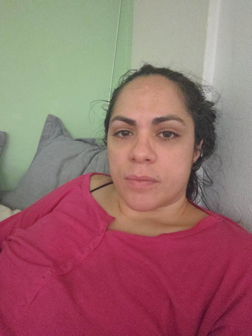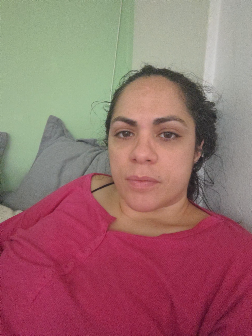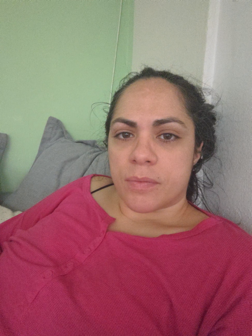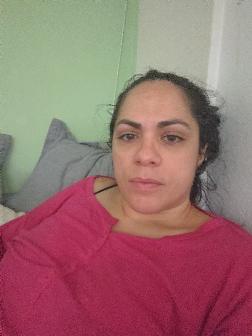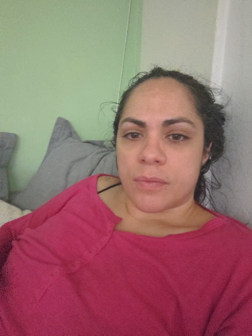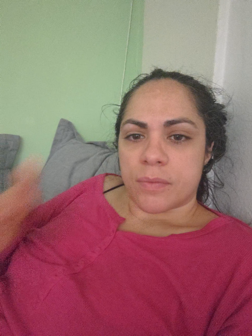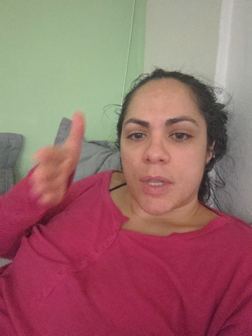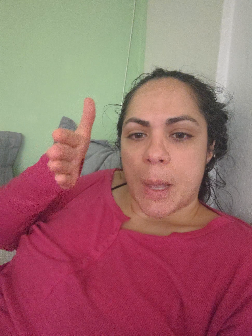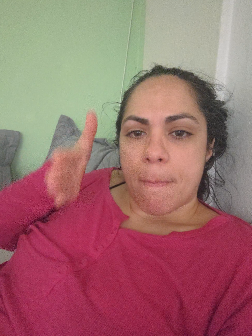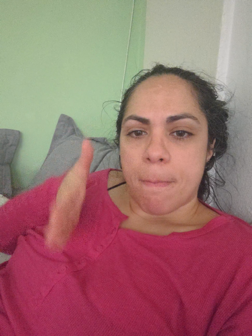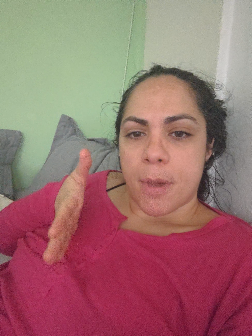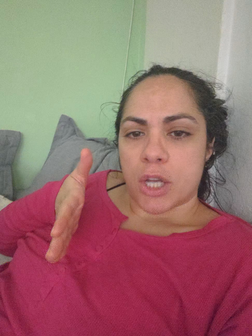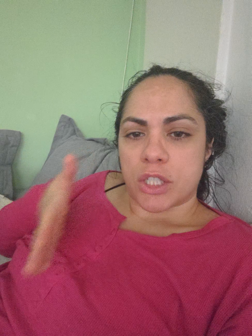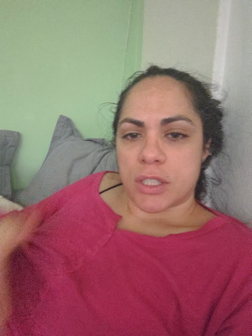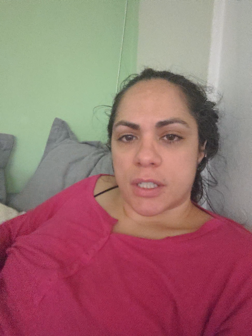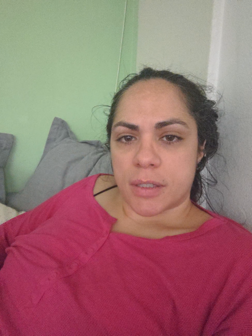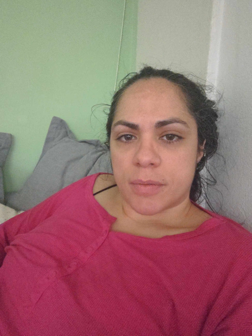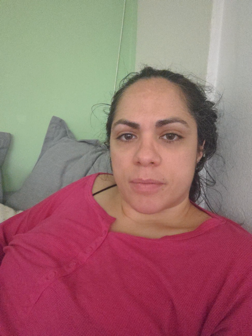person